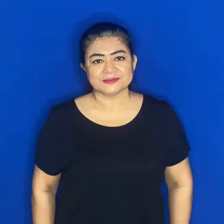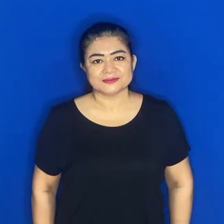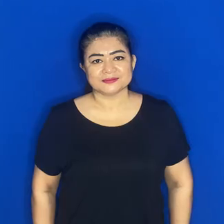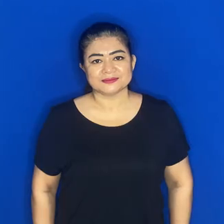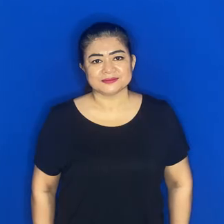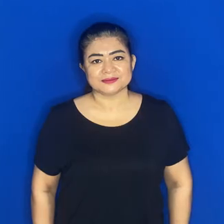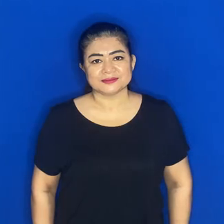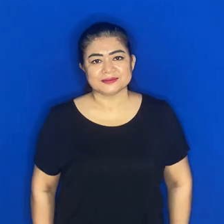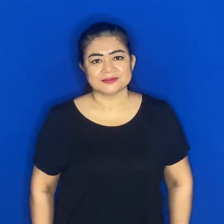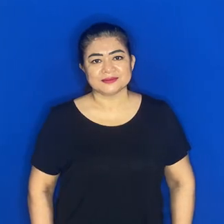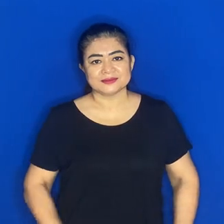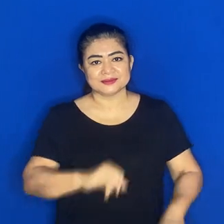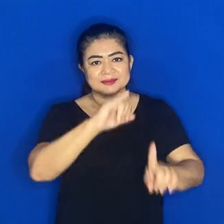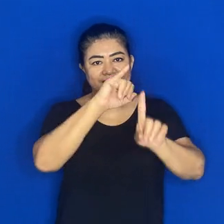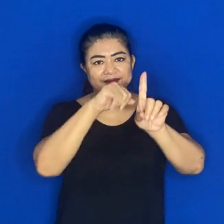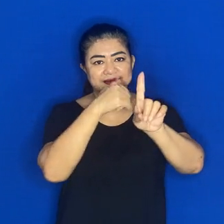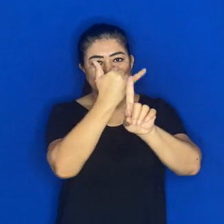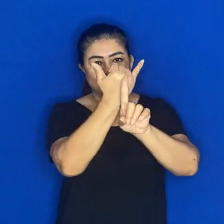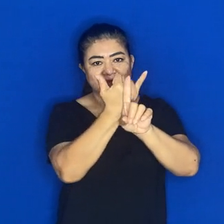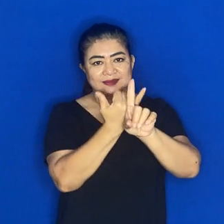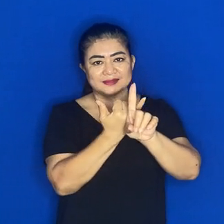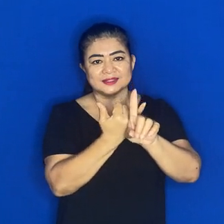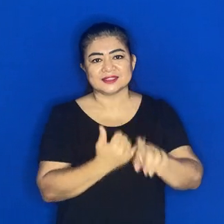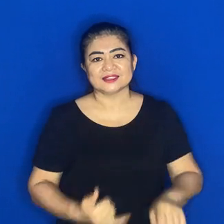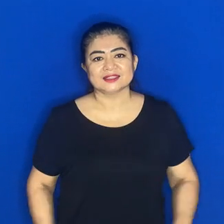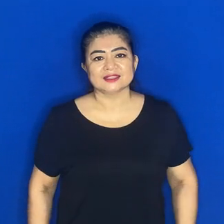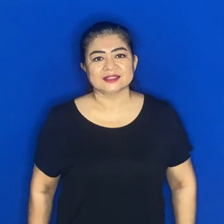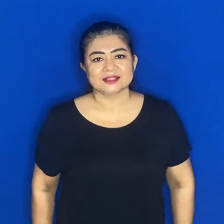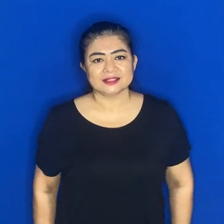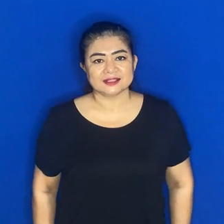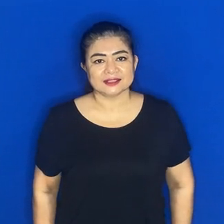july